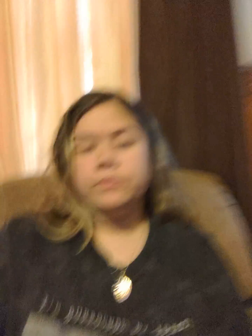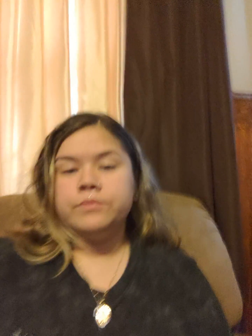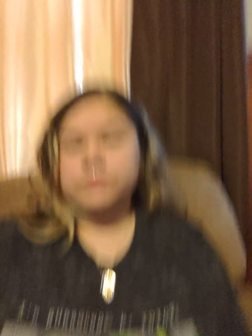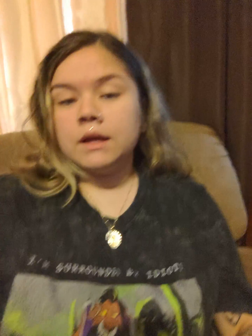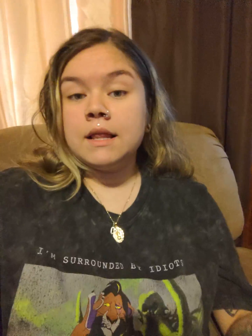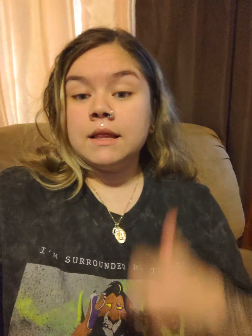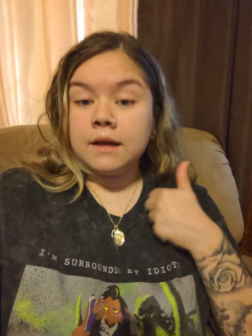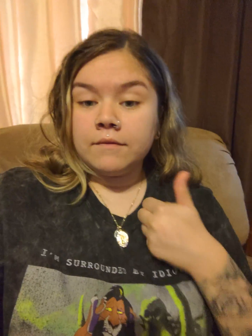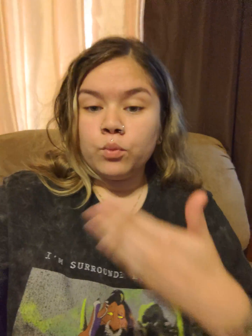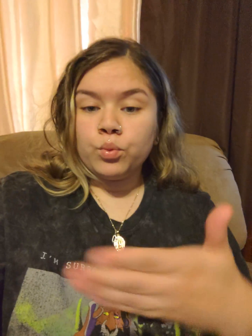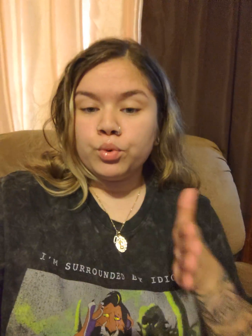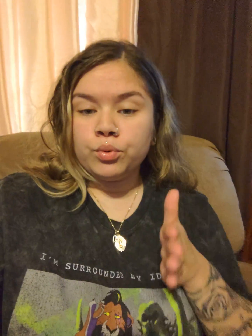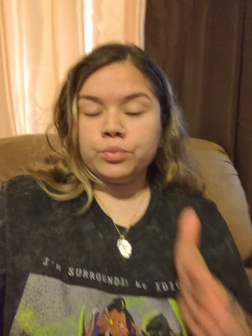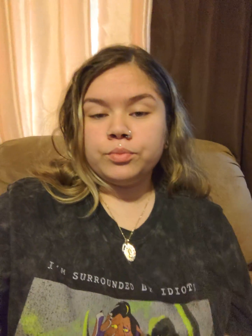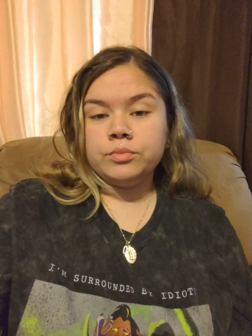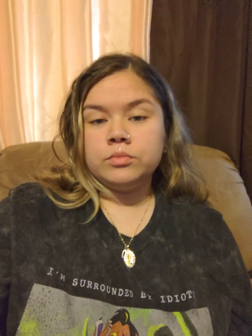living room